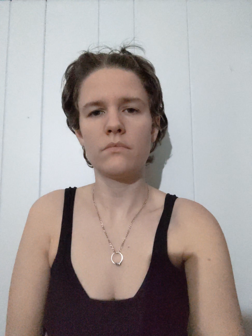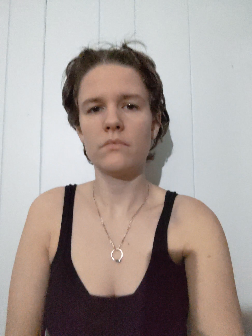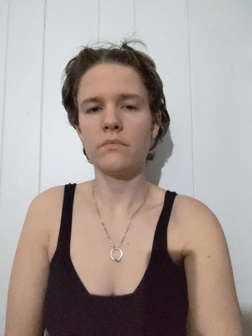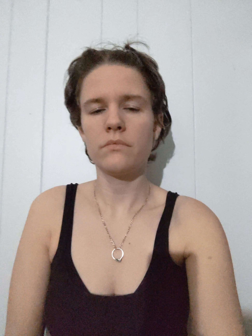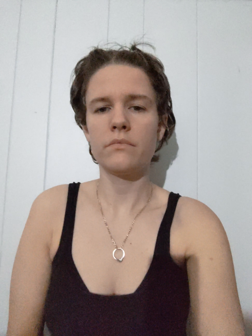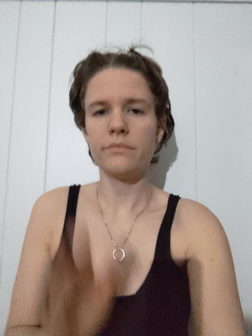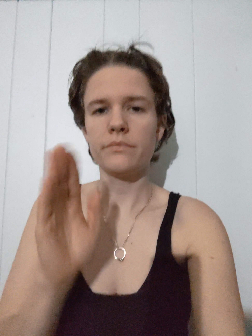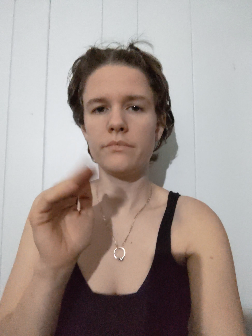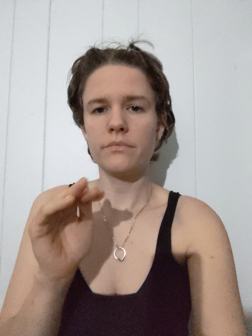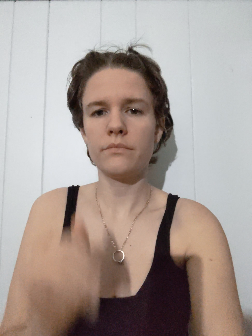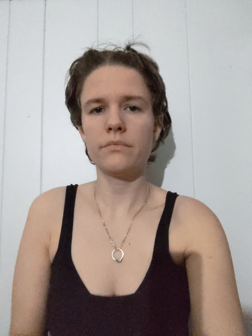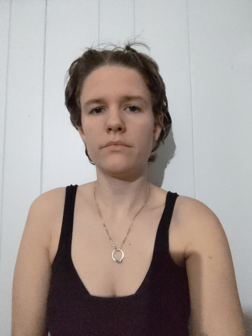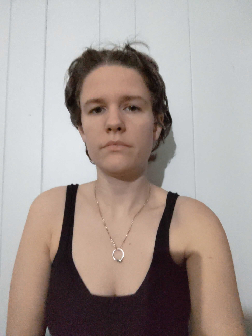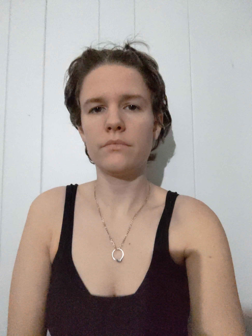bye